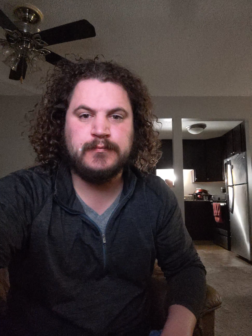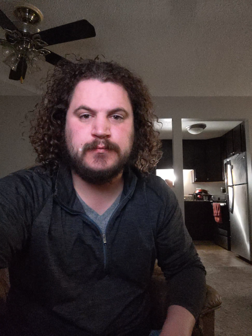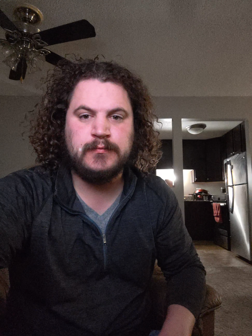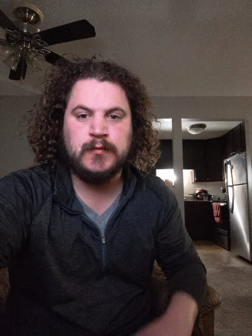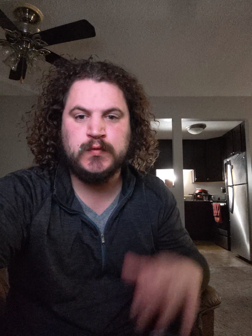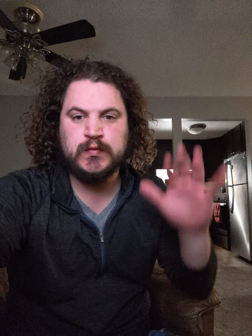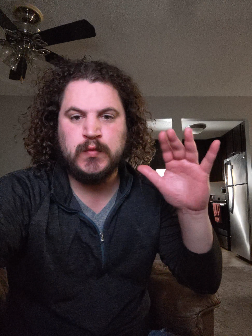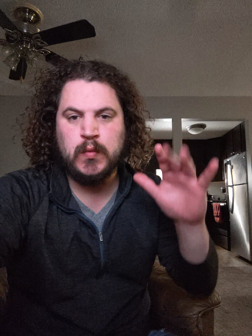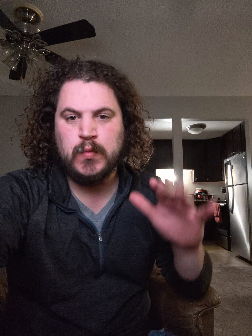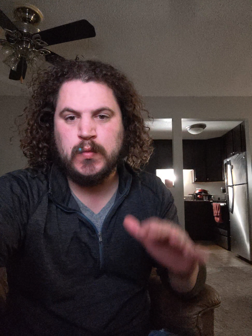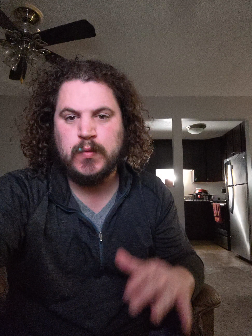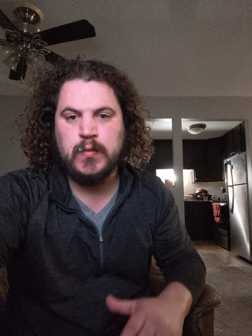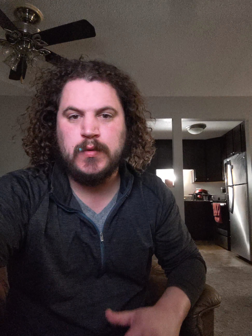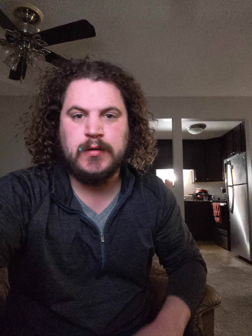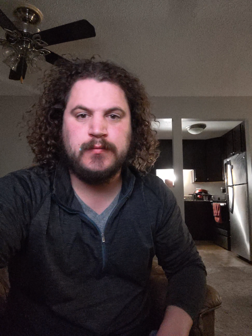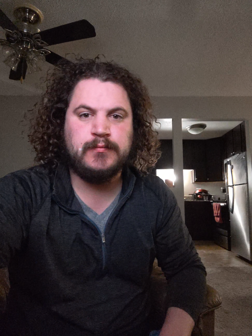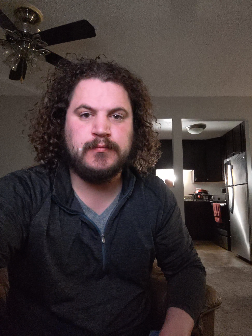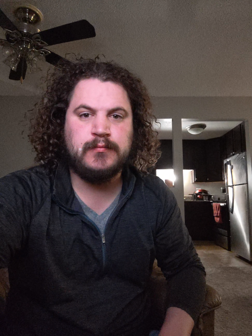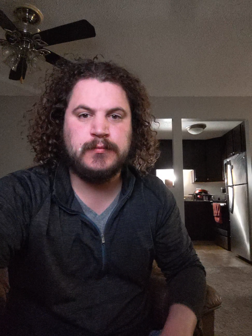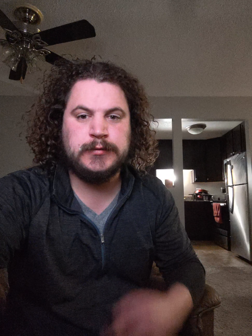snow